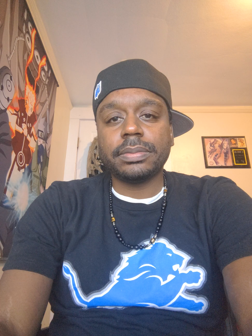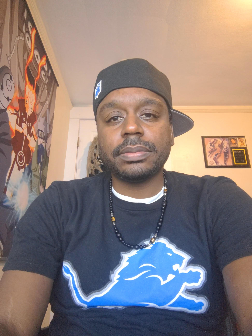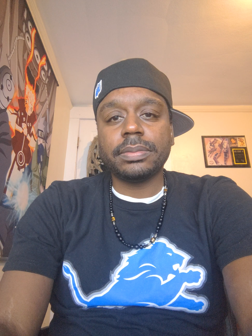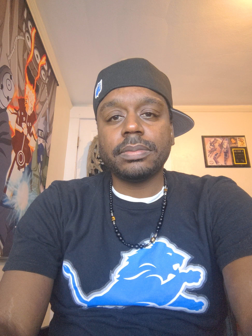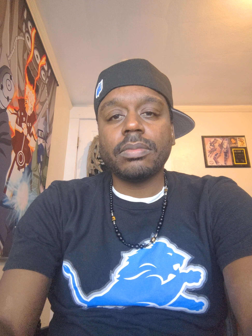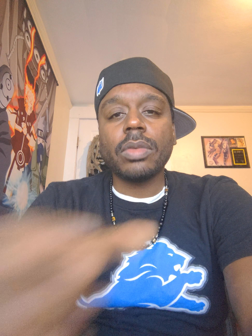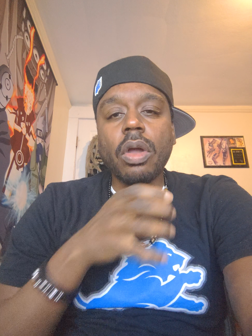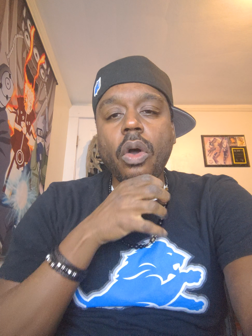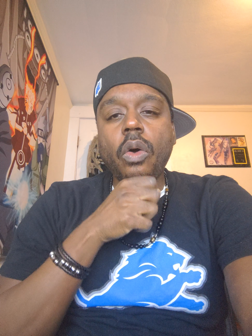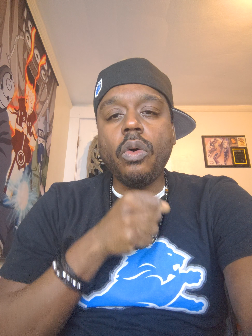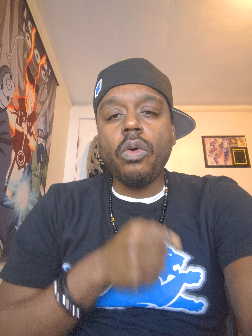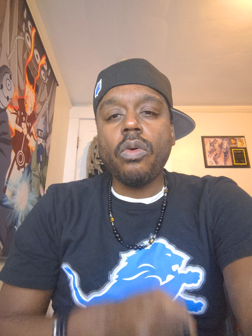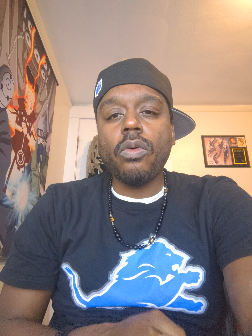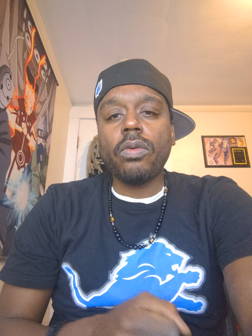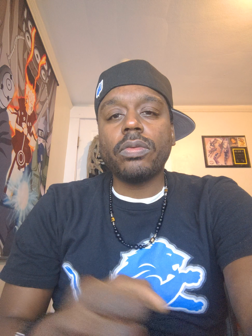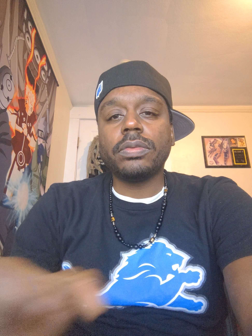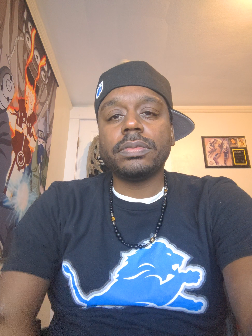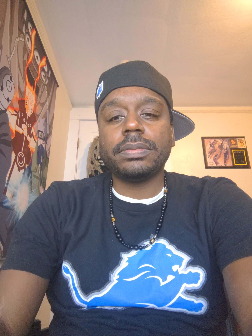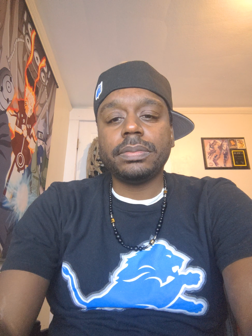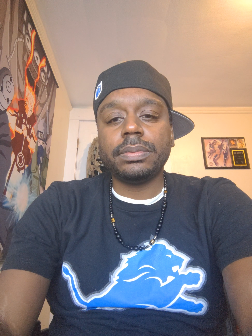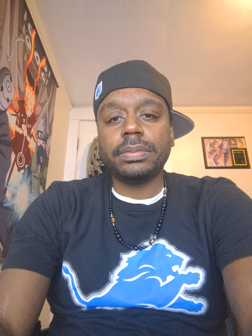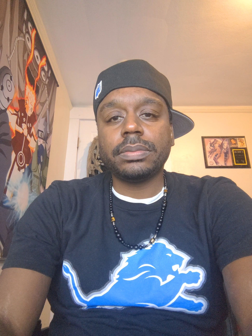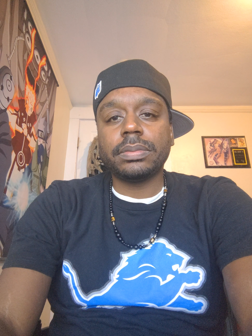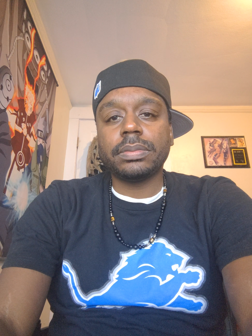old